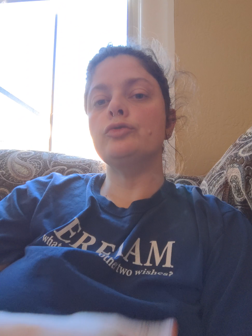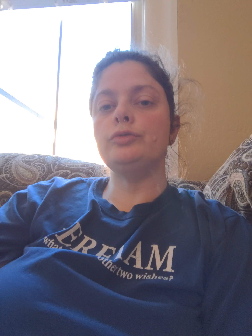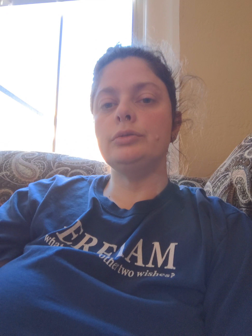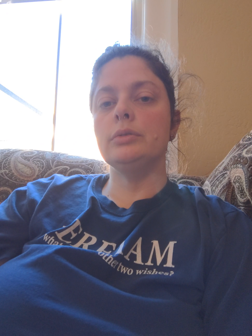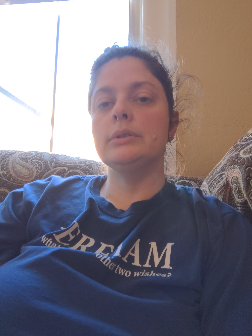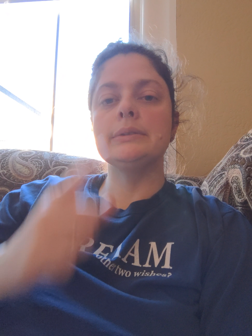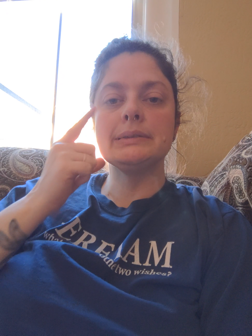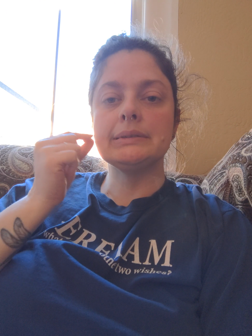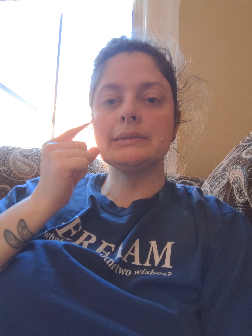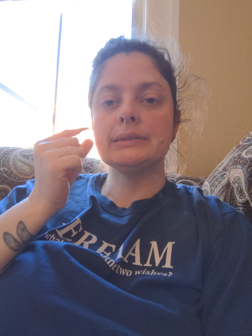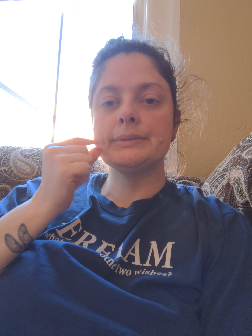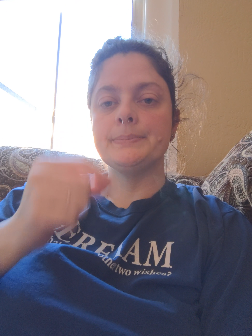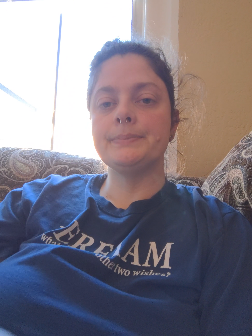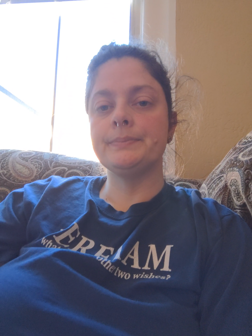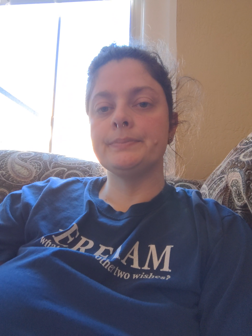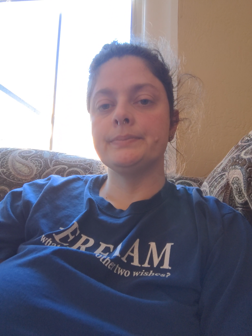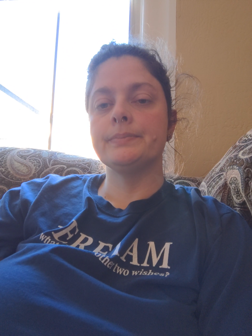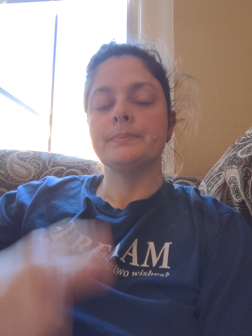kitty